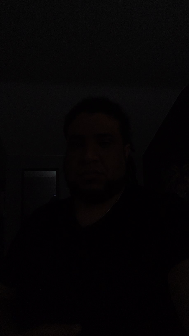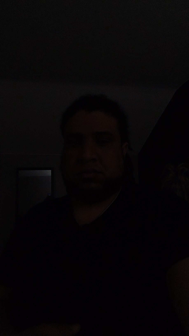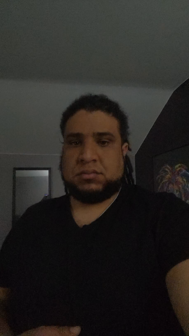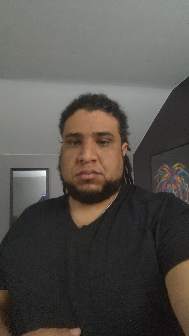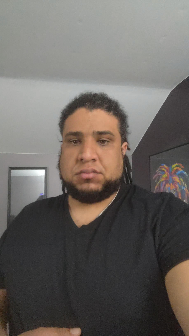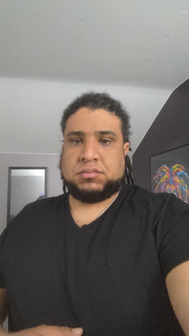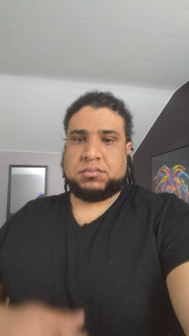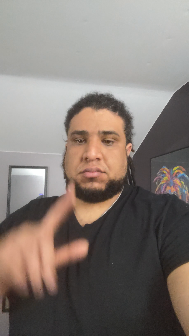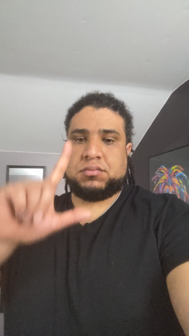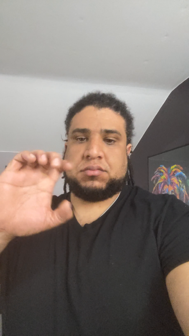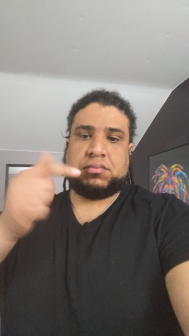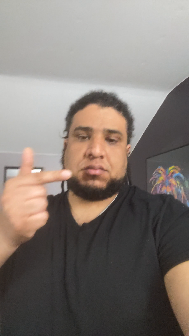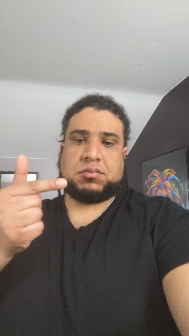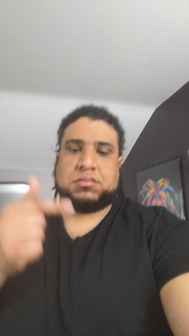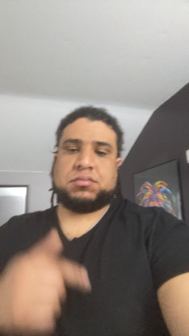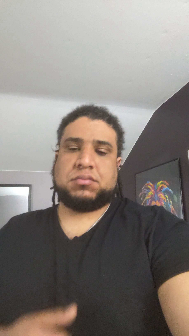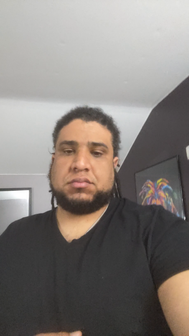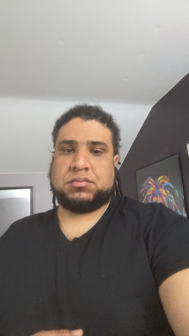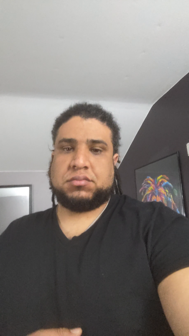leg